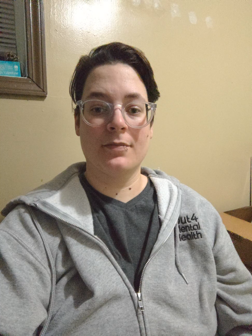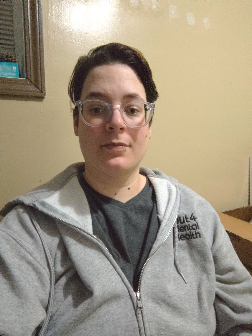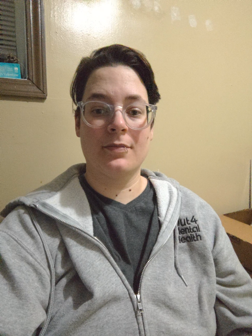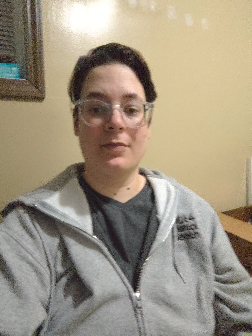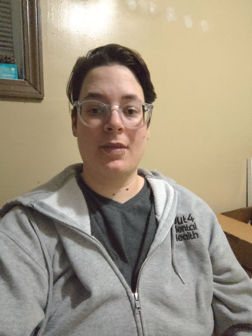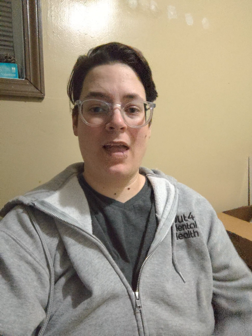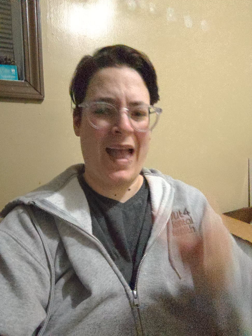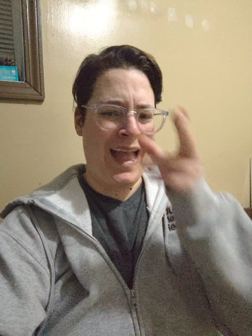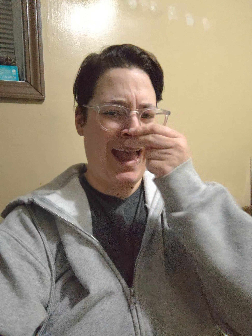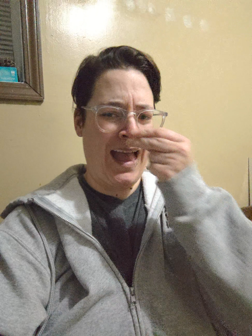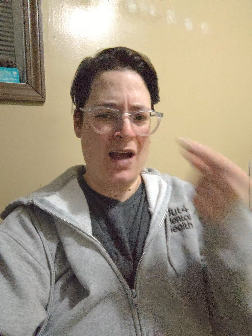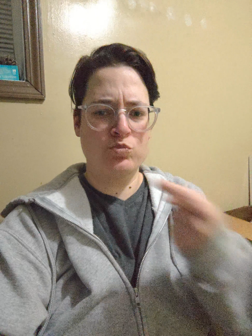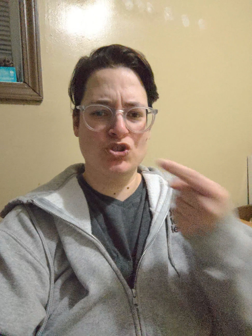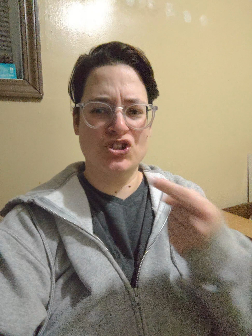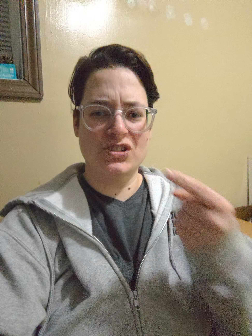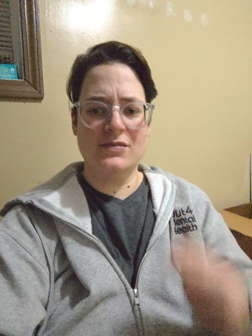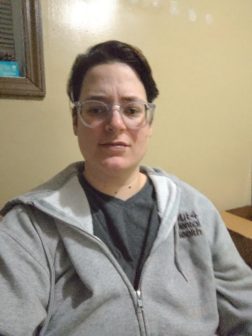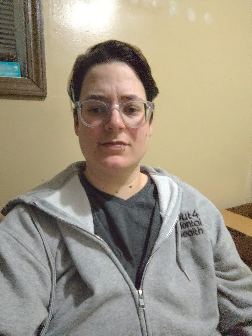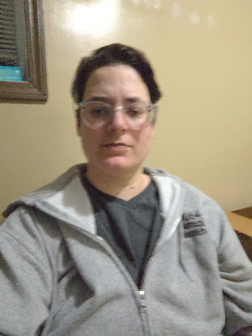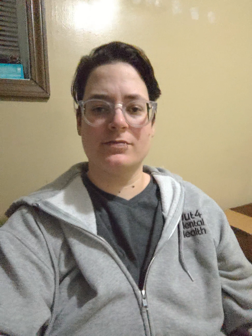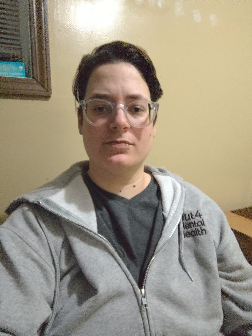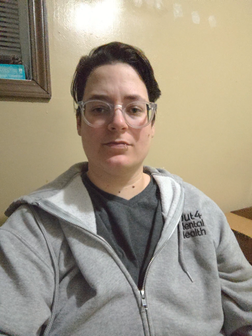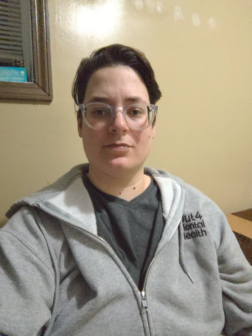owie